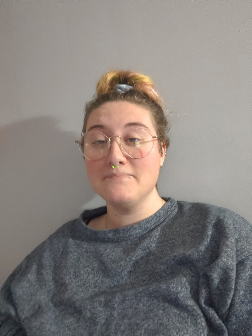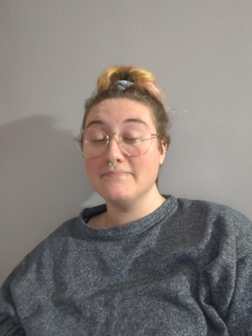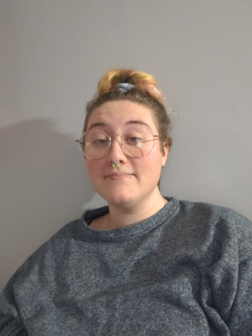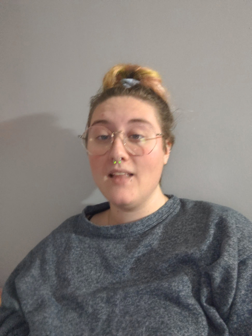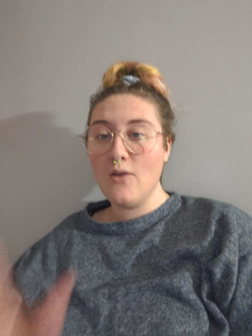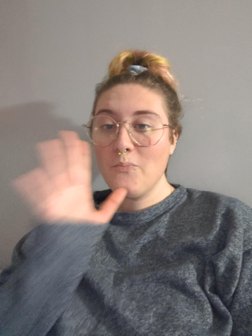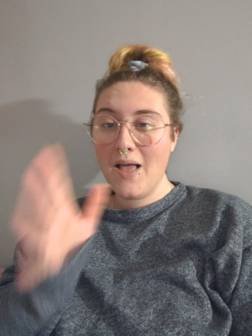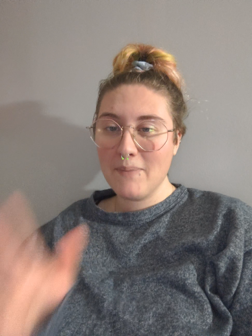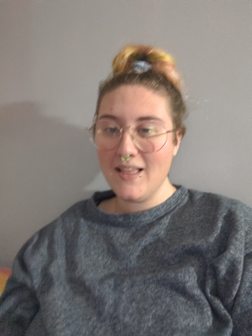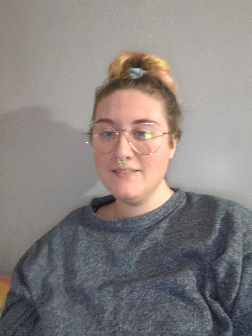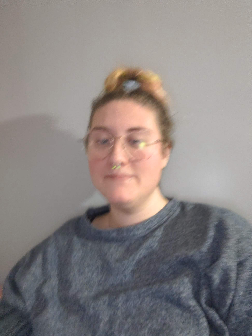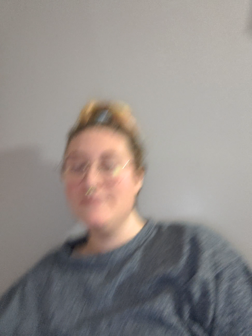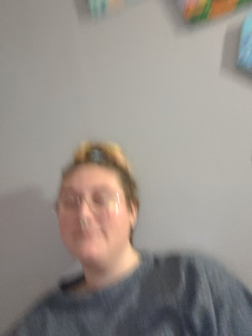grandma